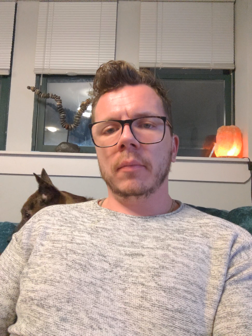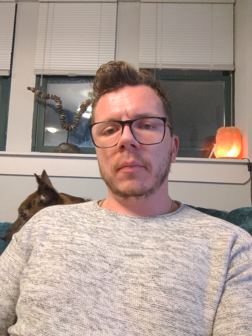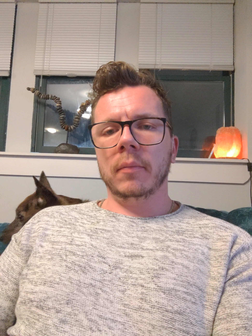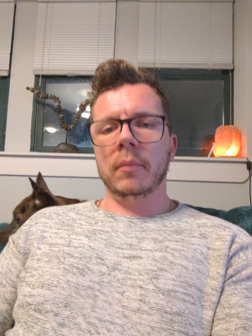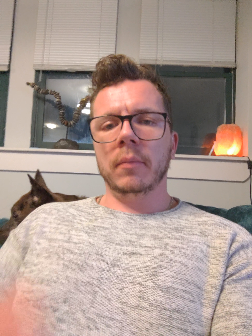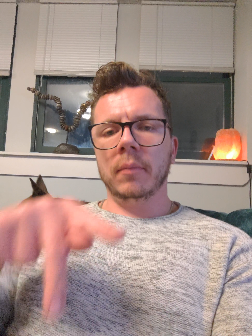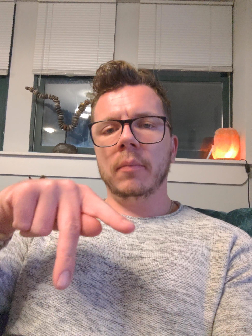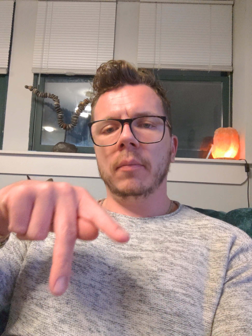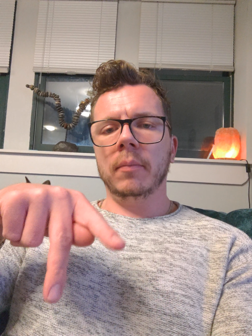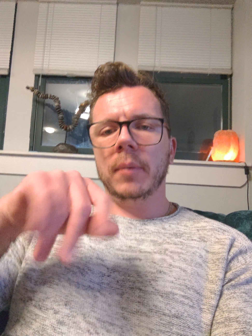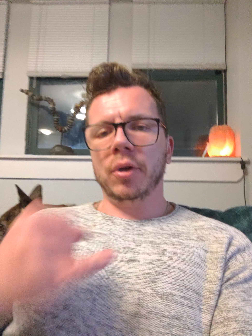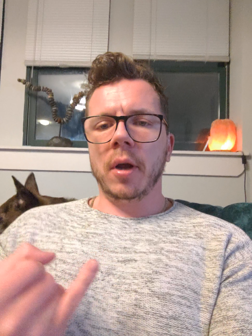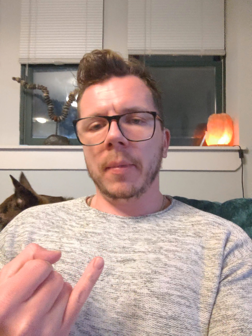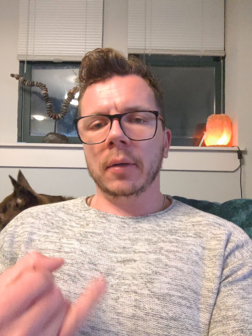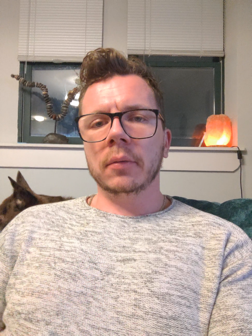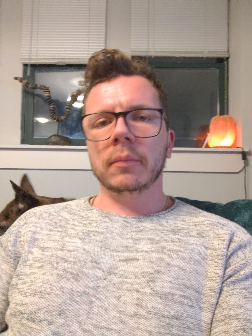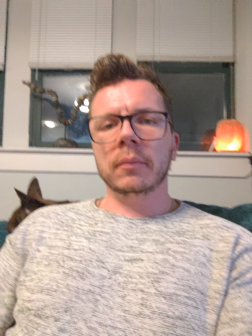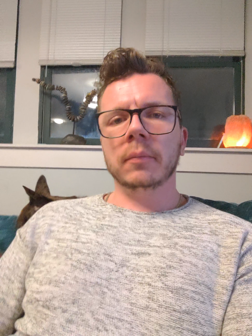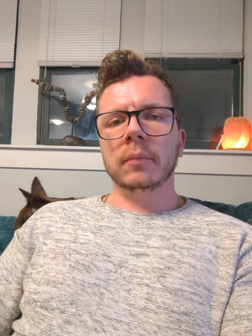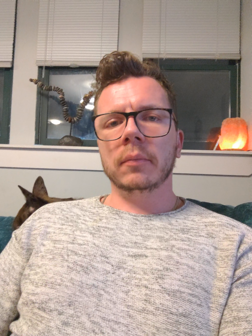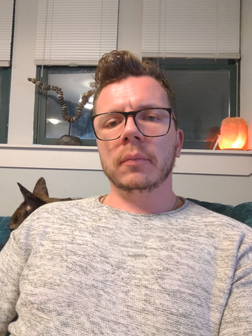pajamas